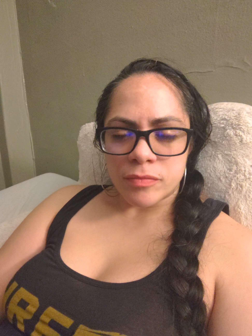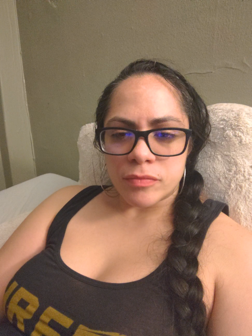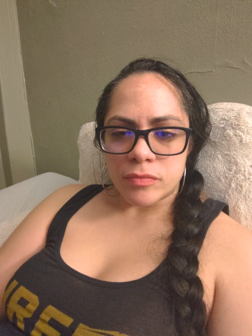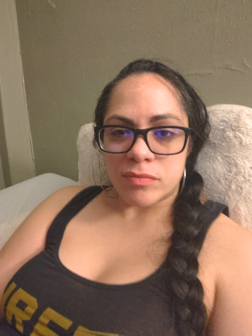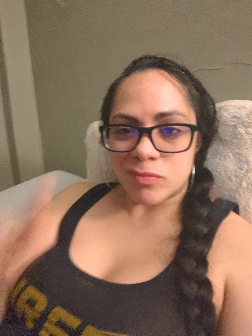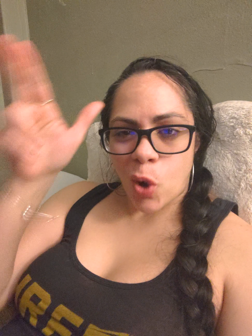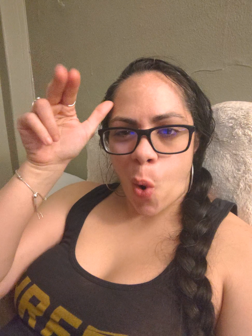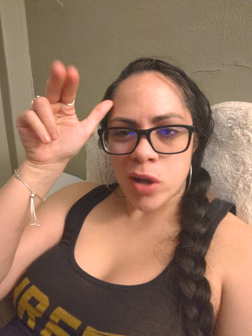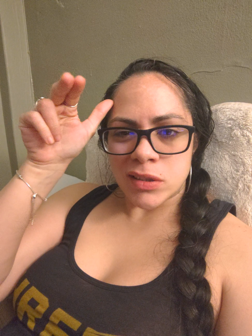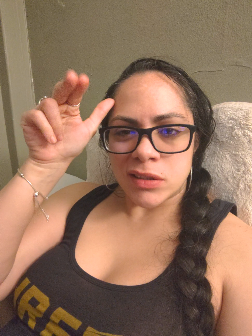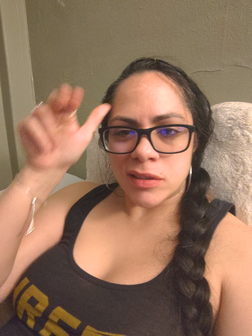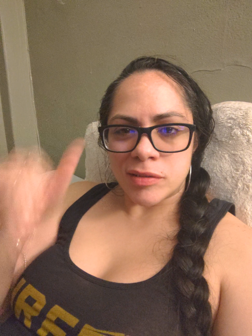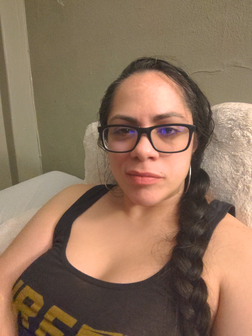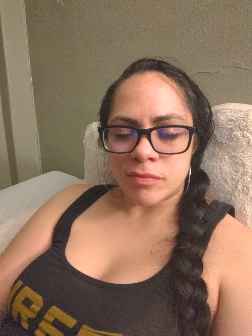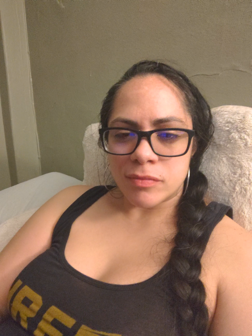horse